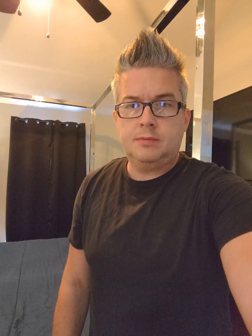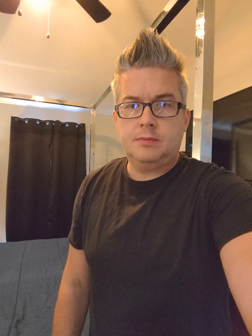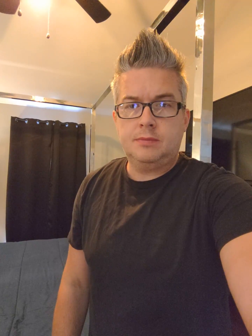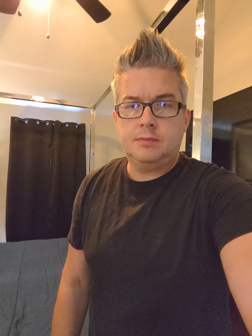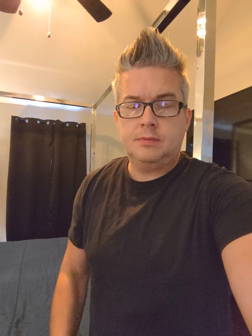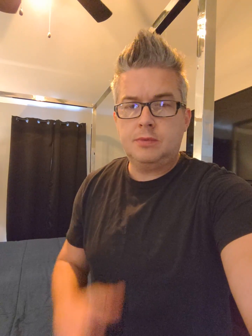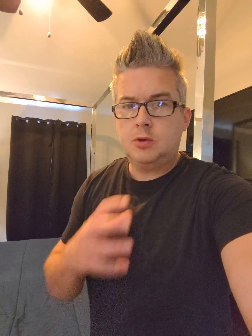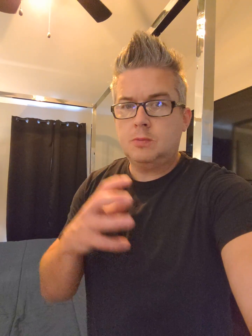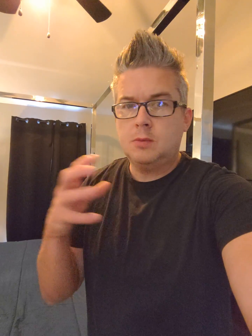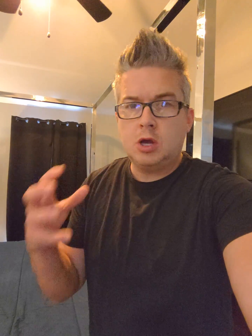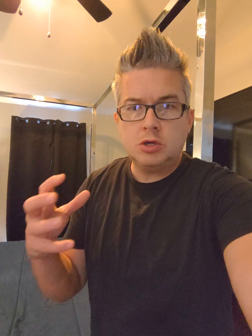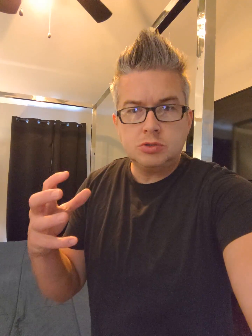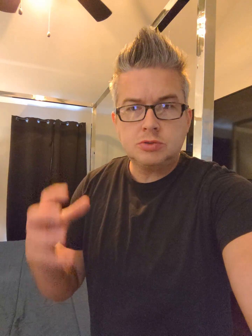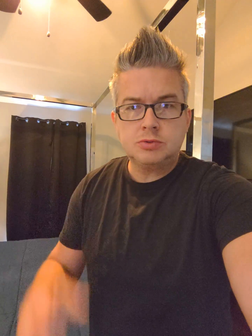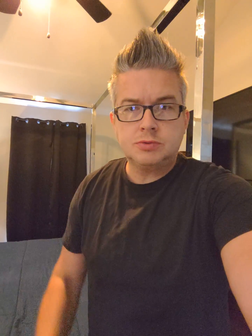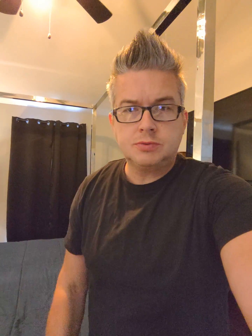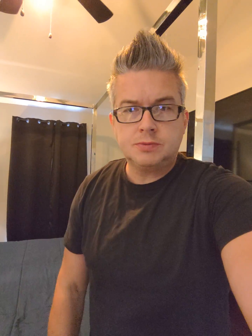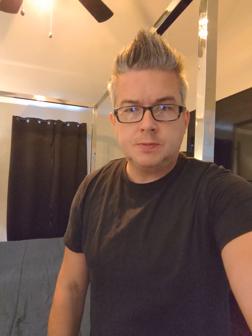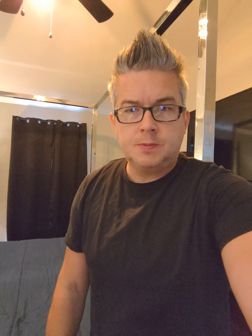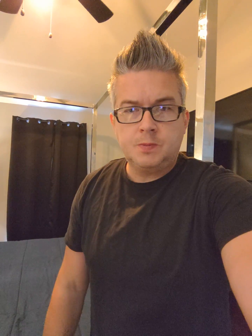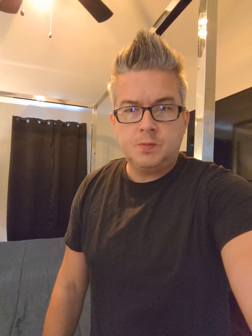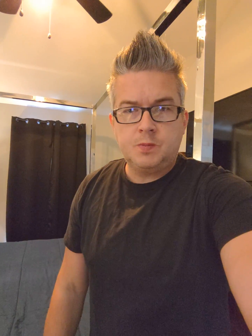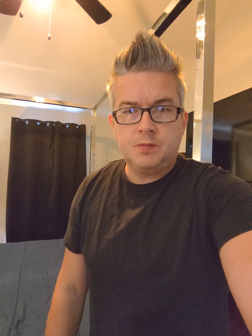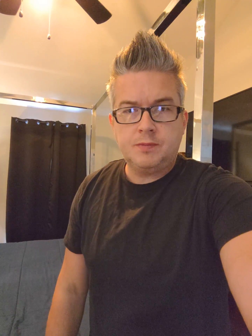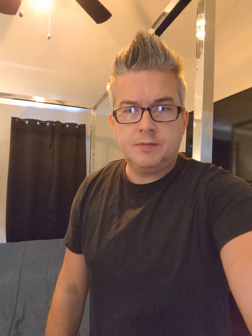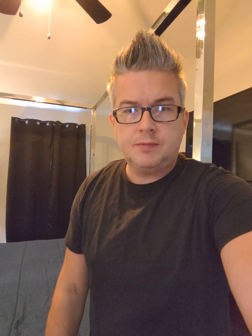much